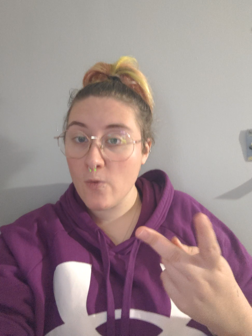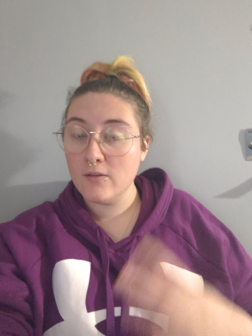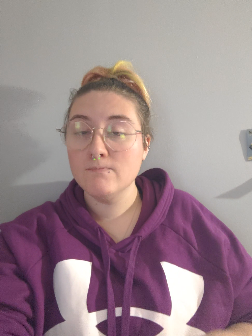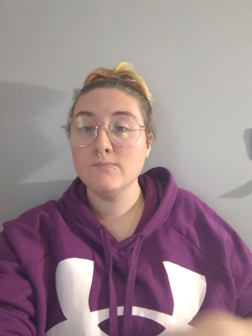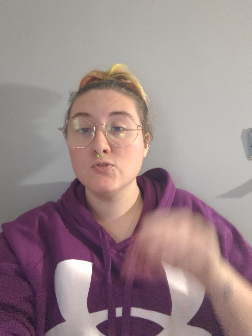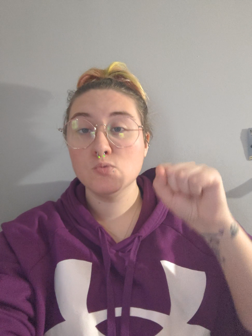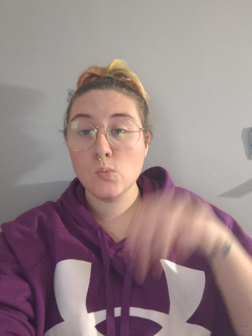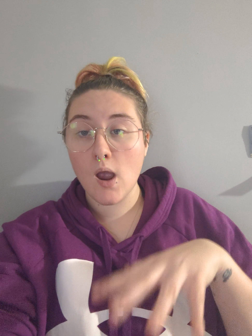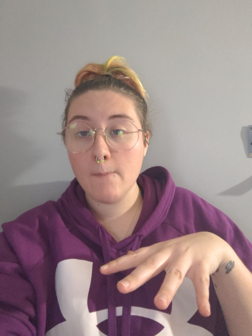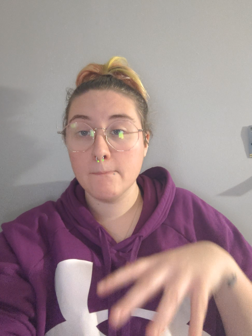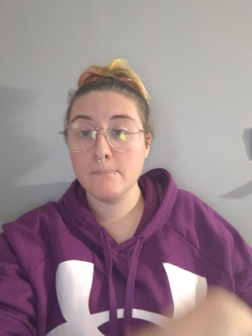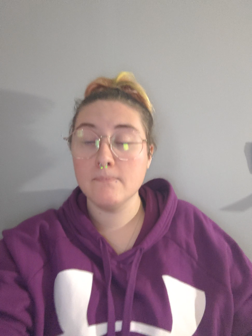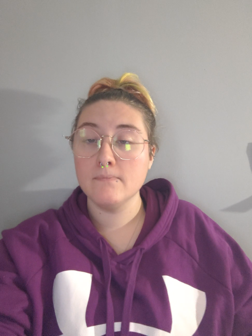drop